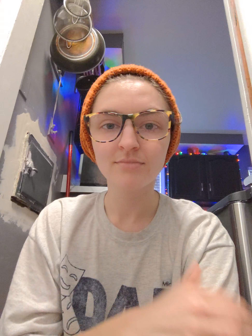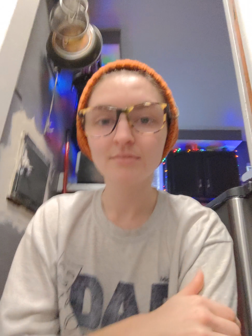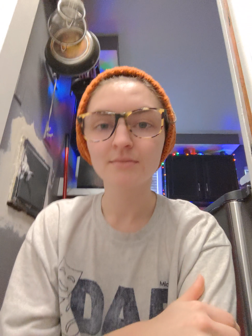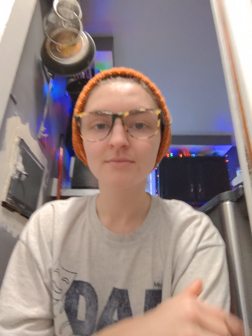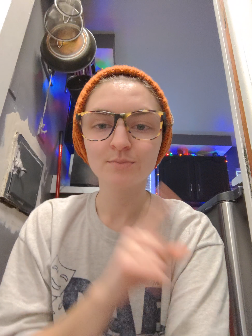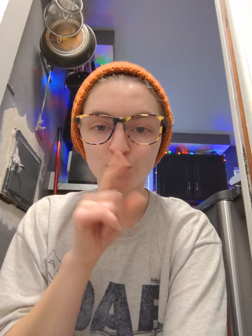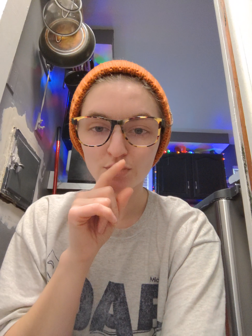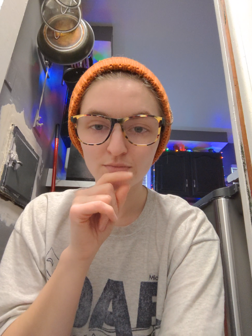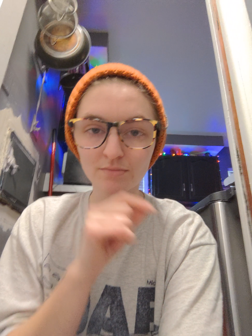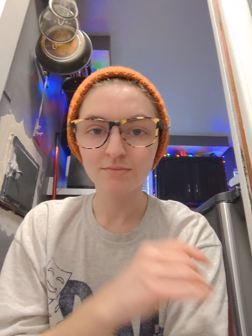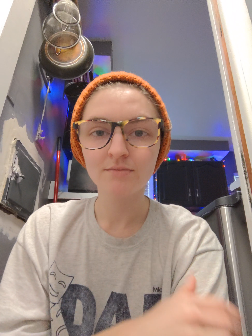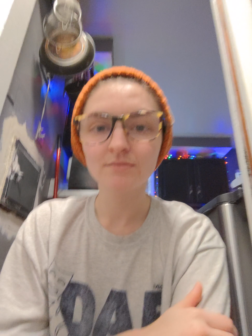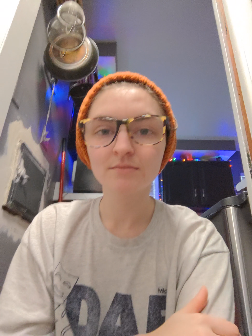hen